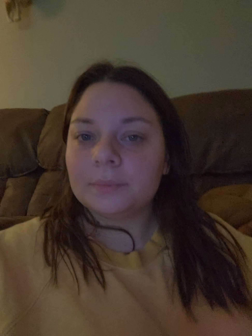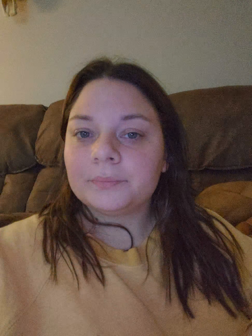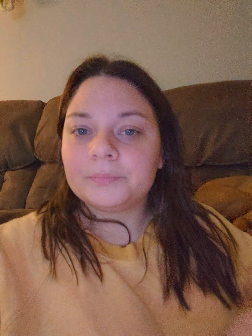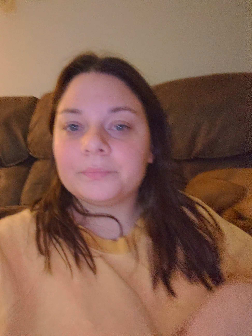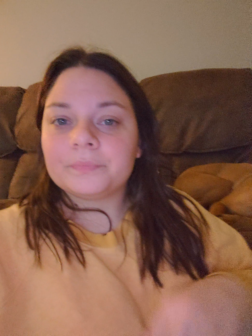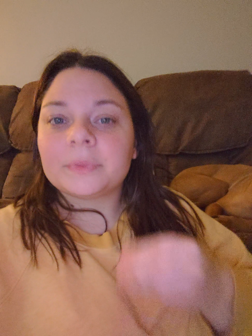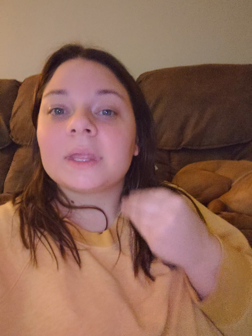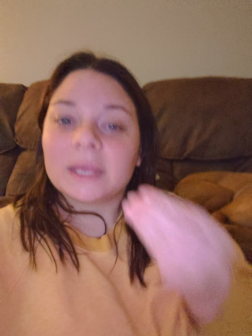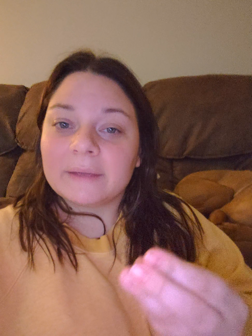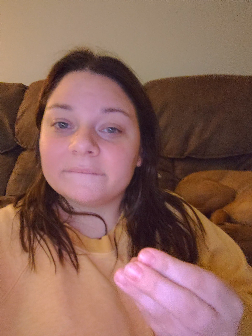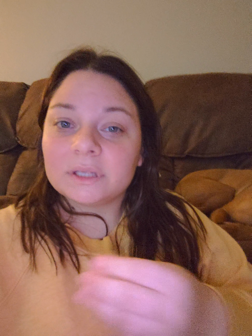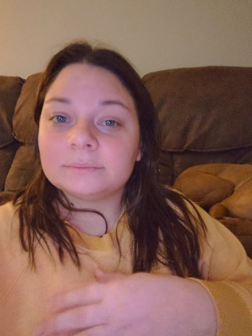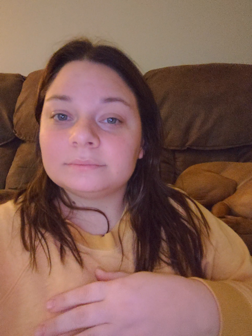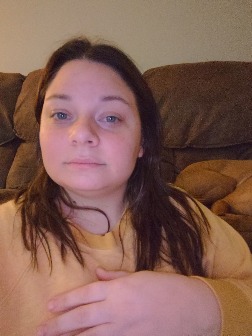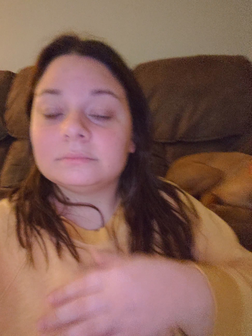give